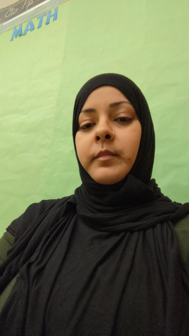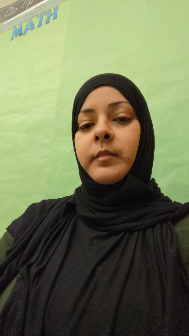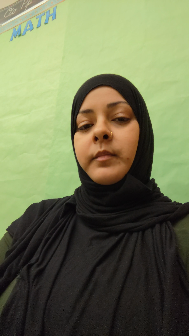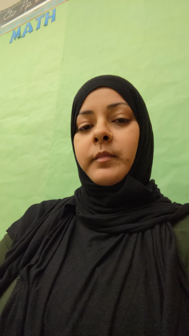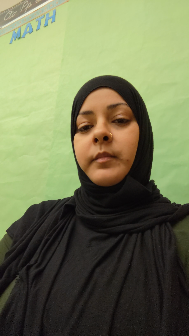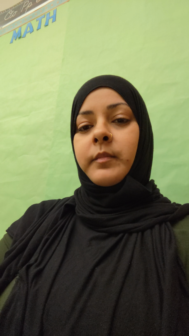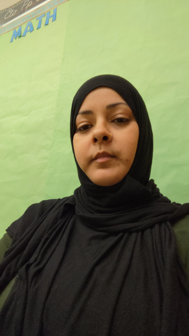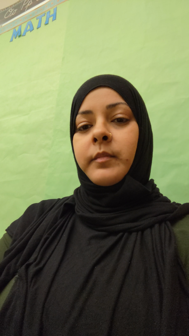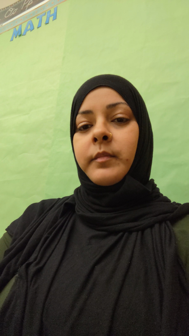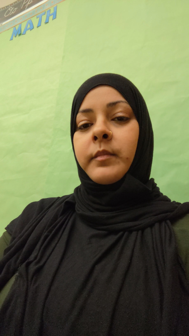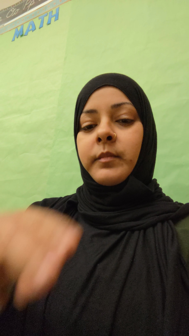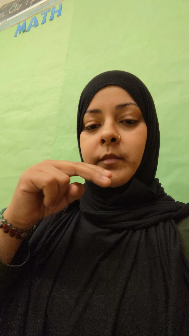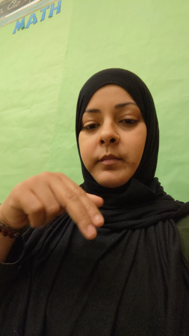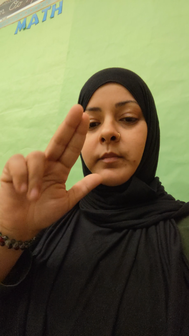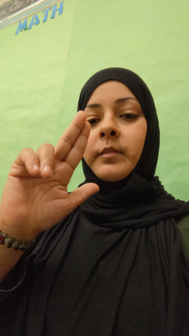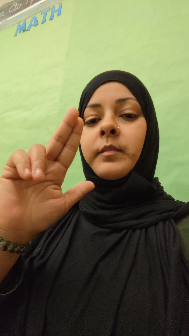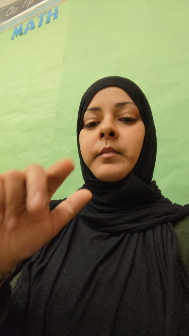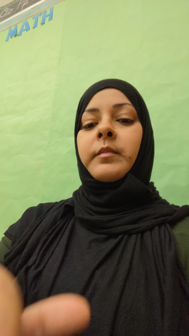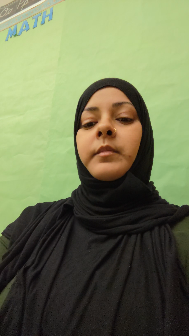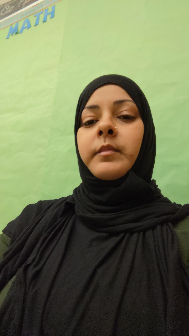lick